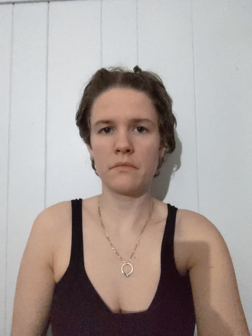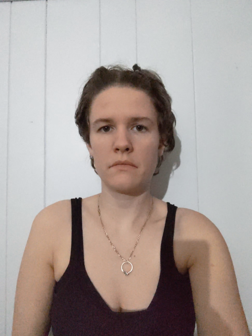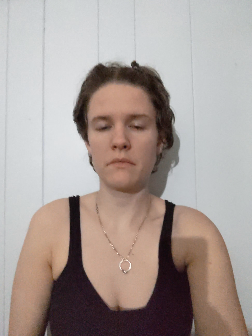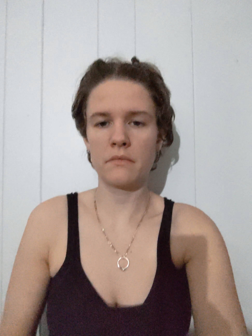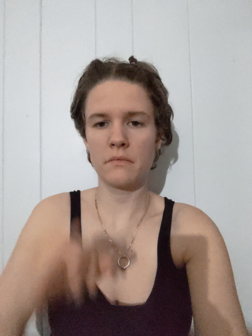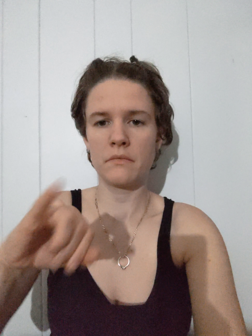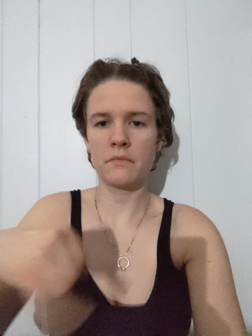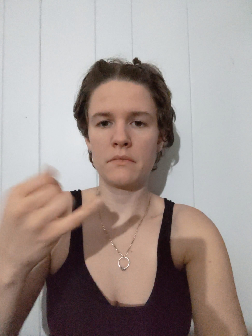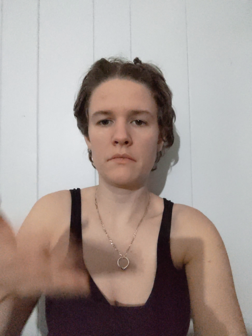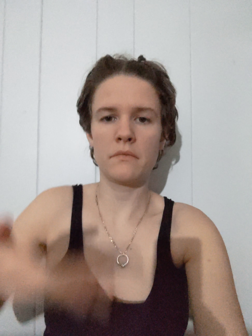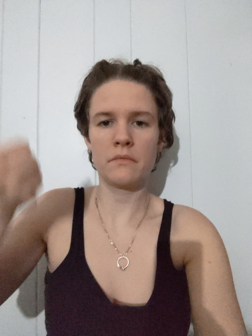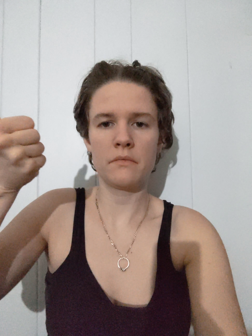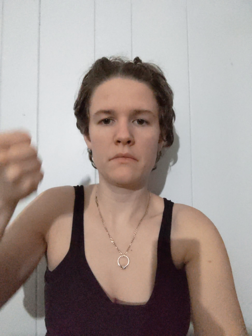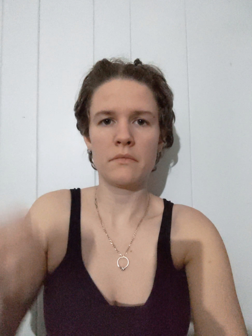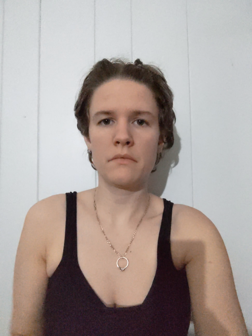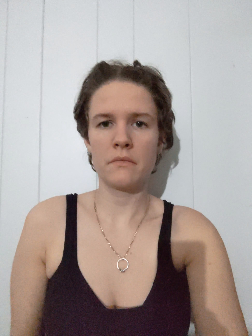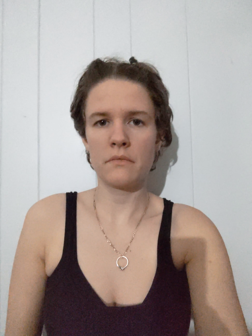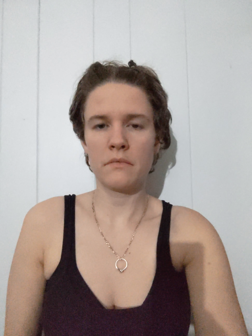jeans